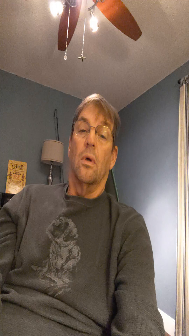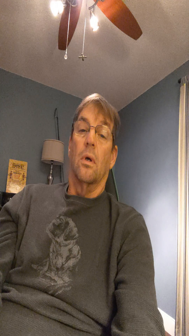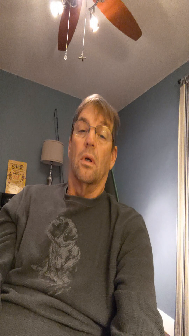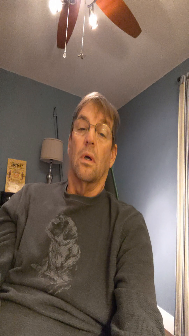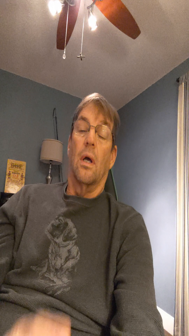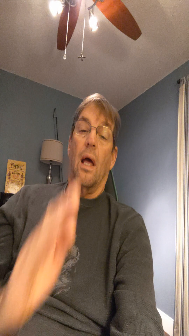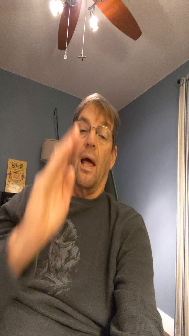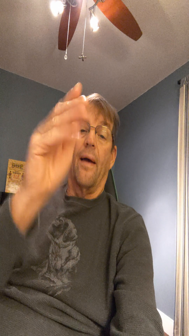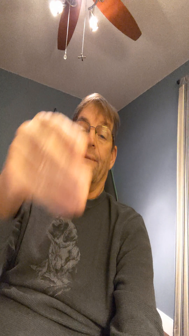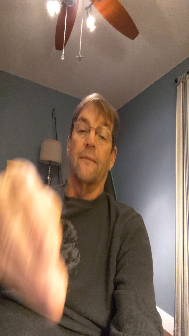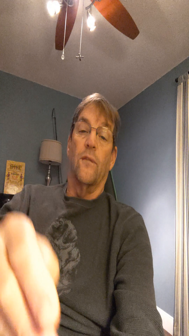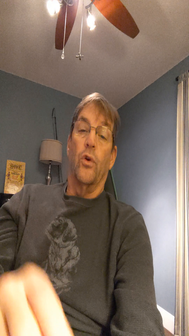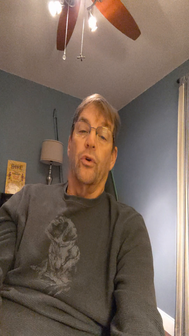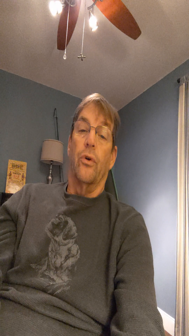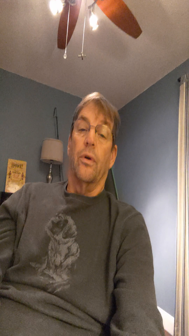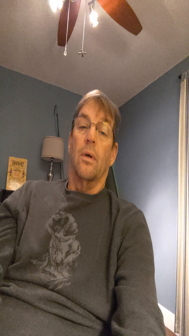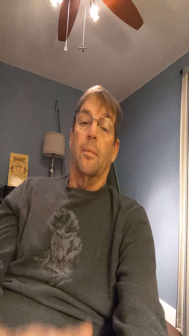after